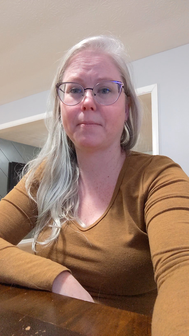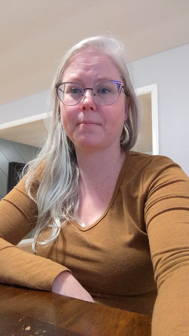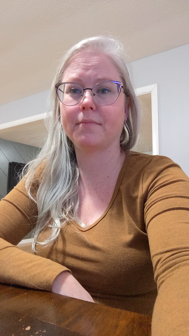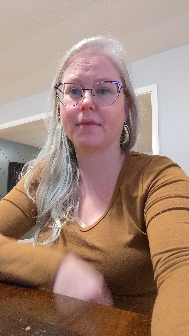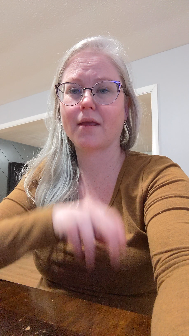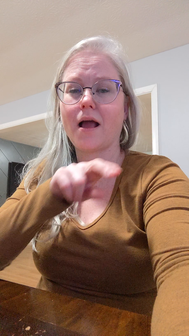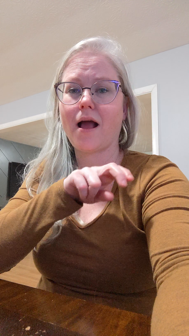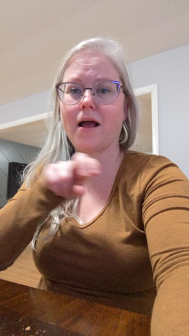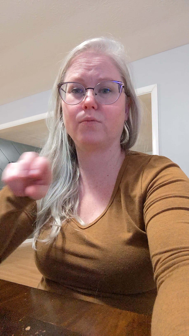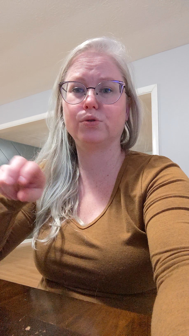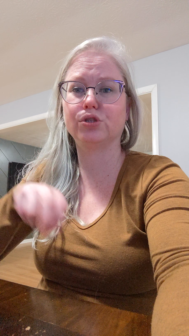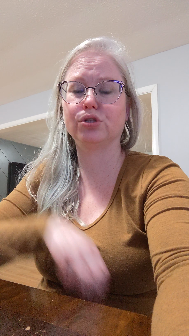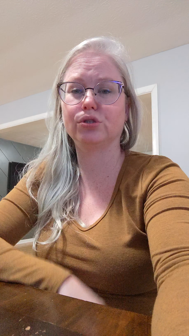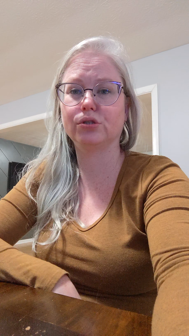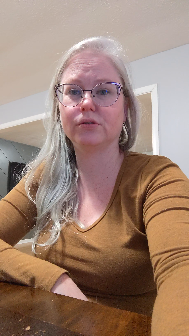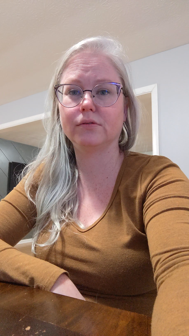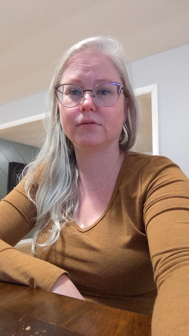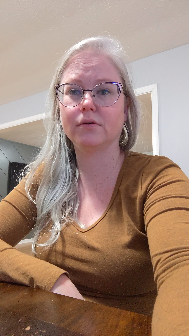couch